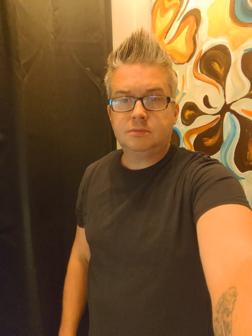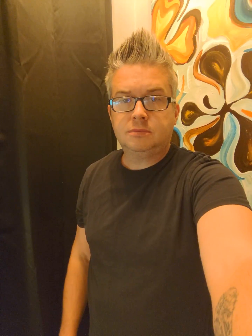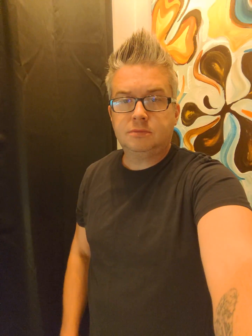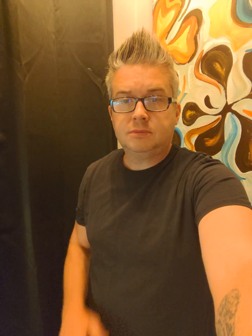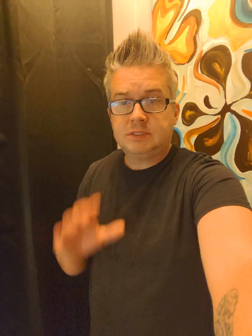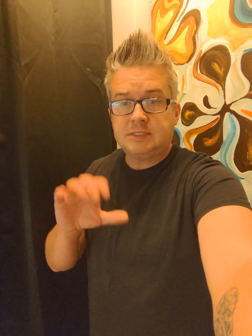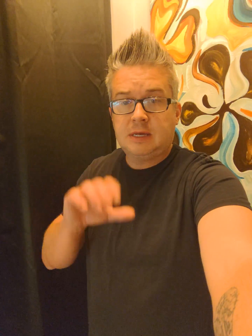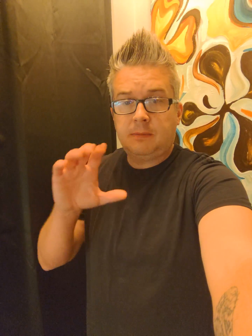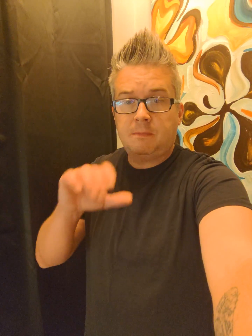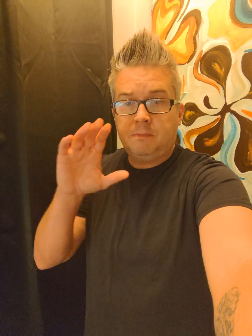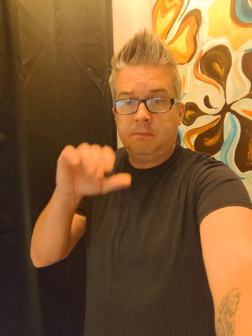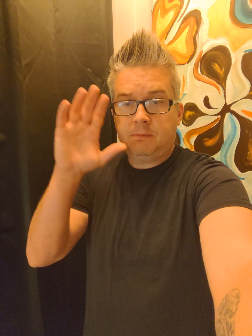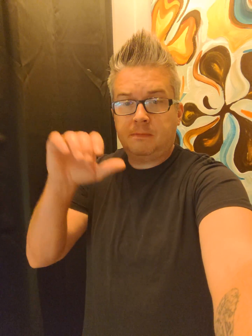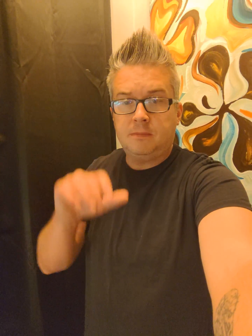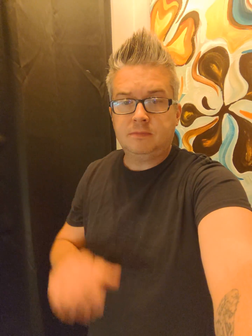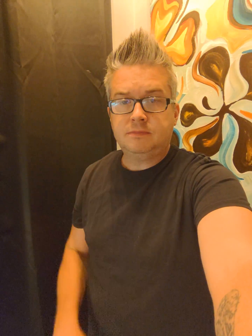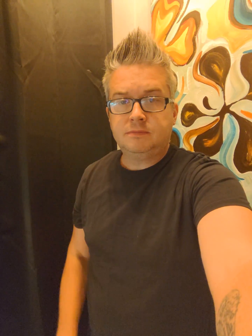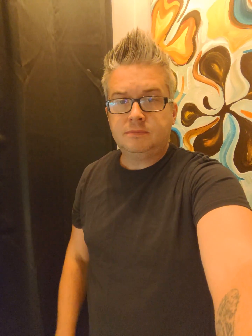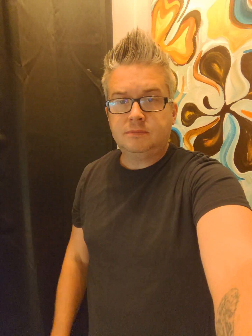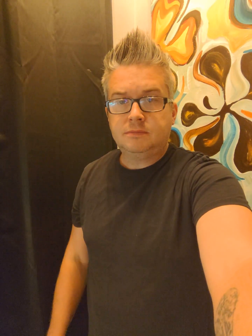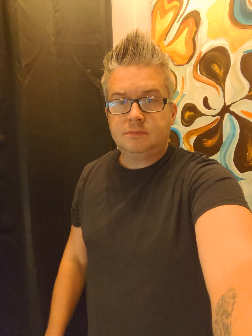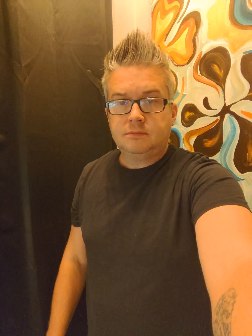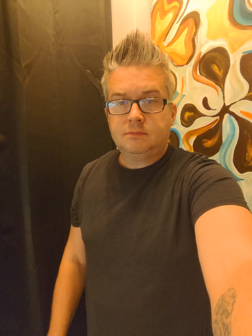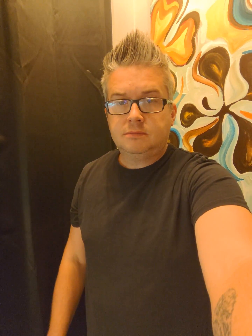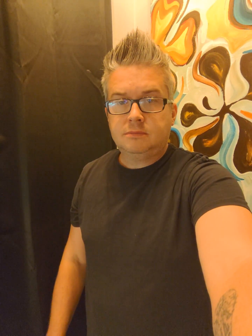climb